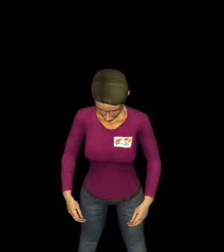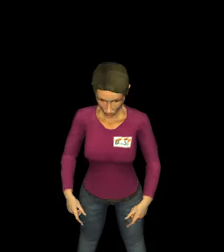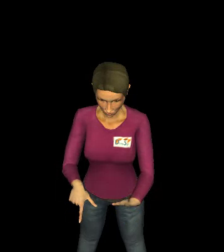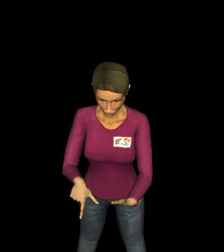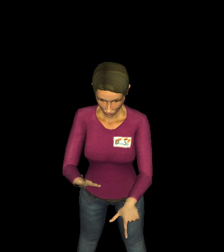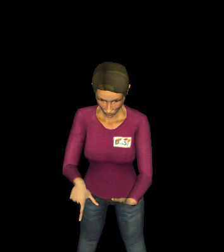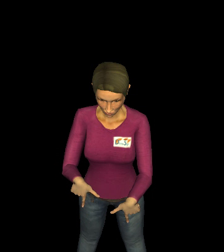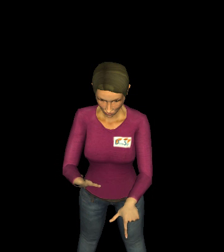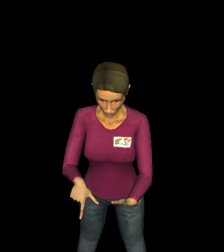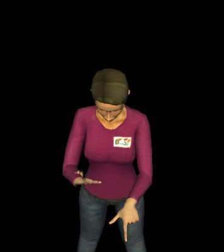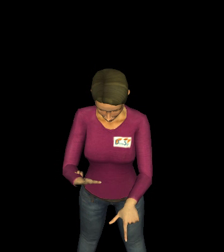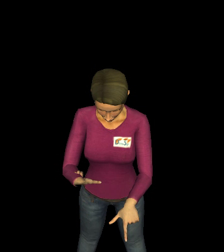سيرا على الأقدام